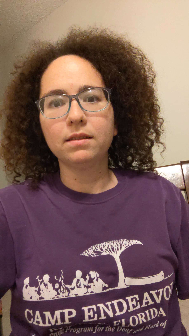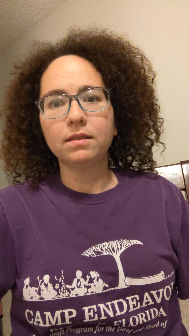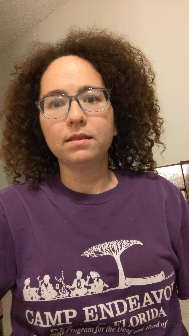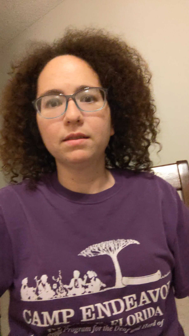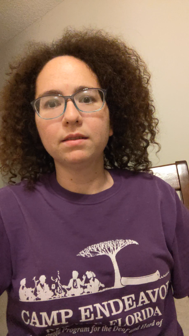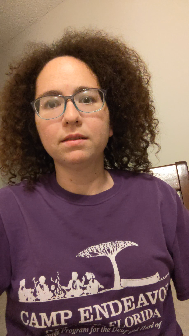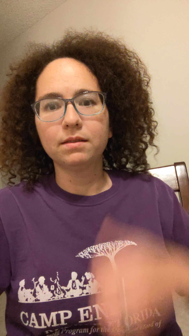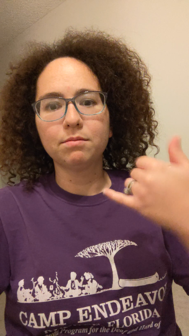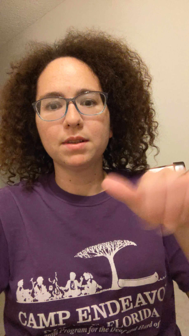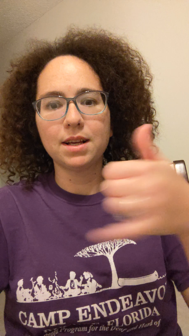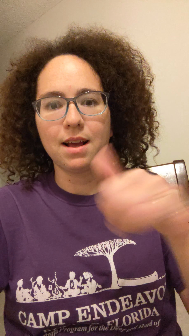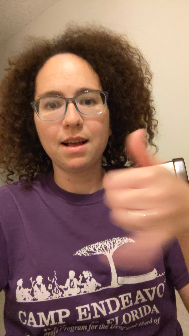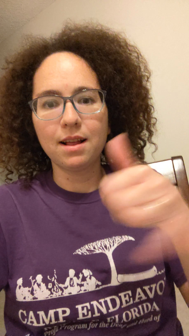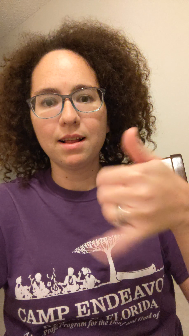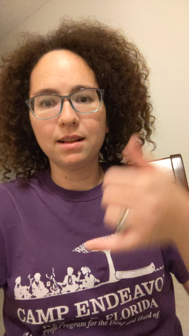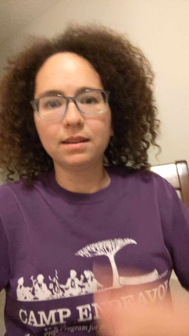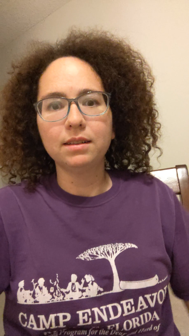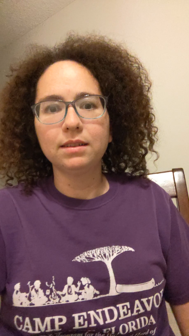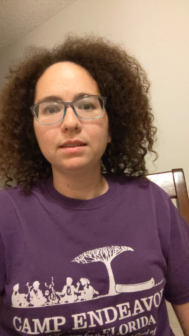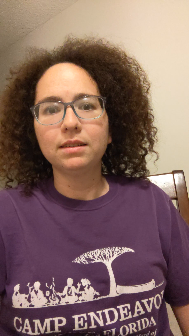party